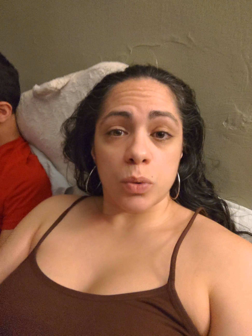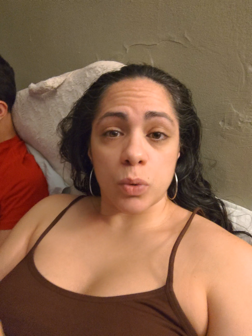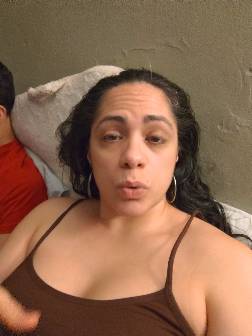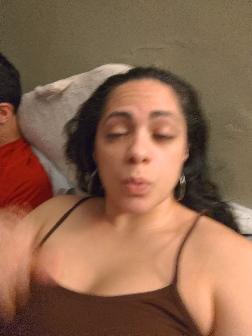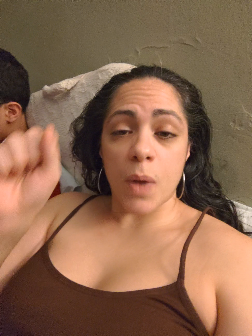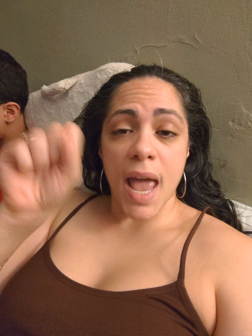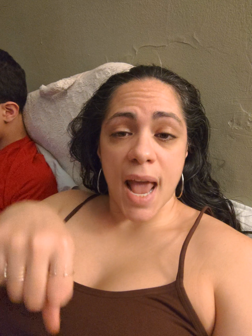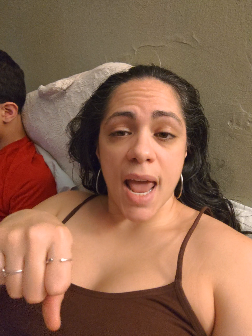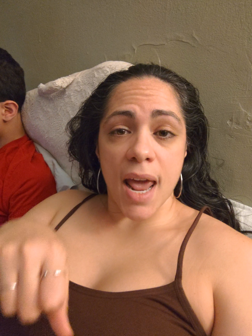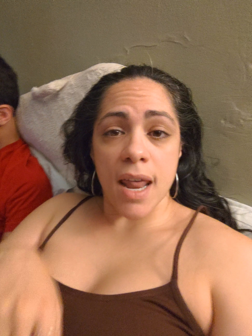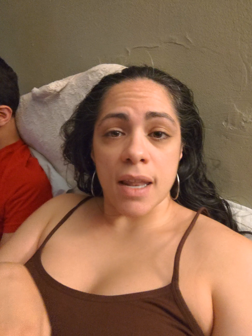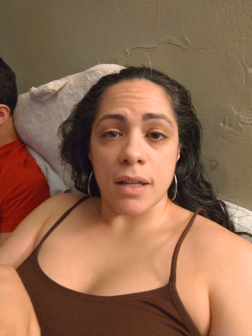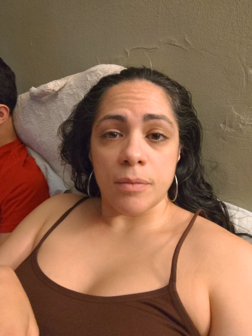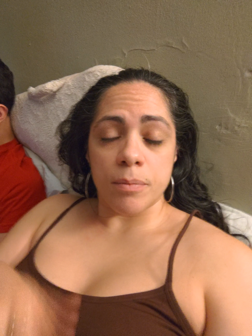can